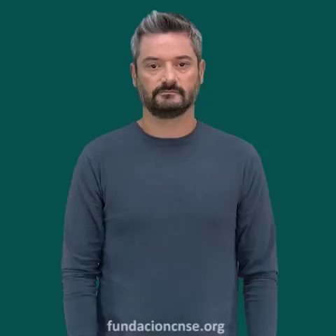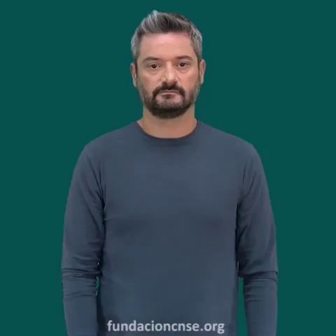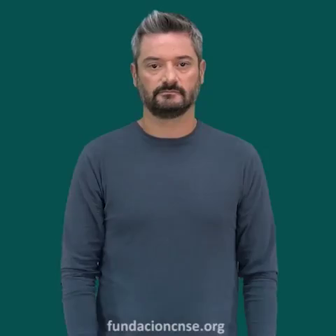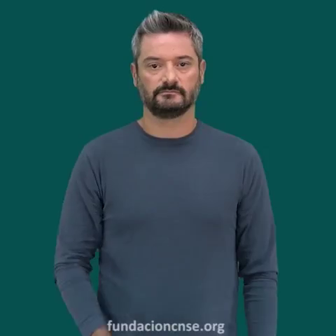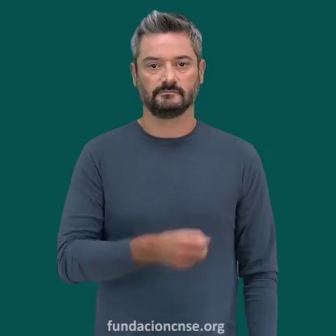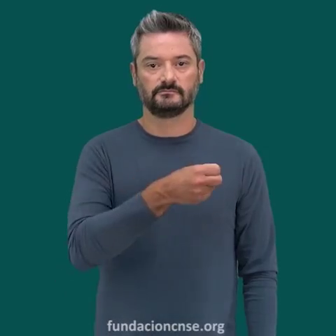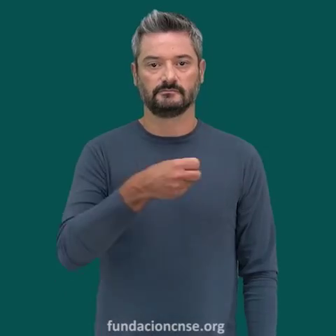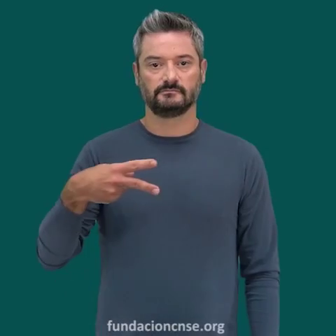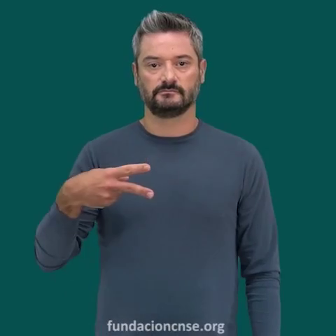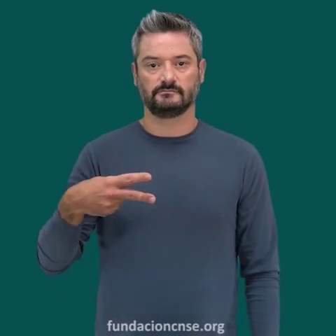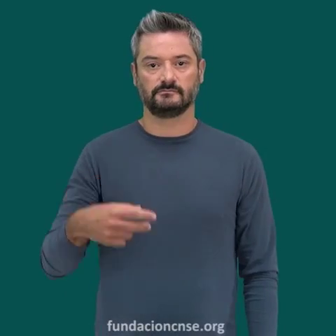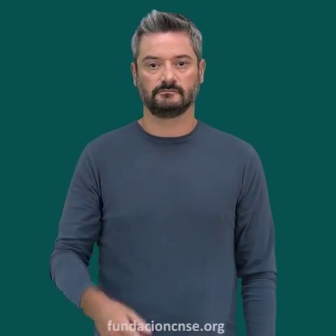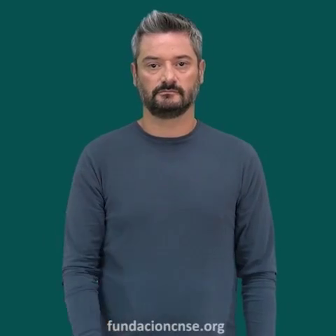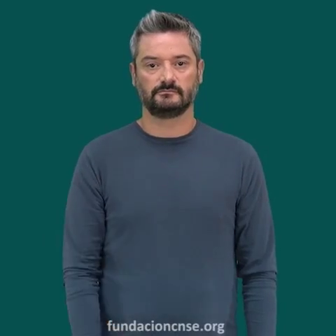resultado